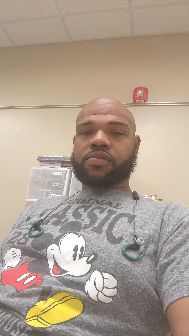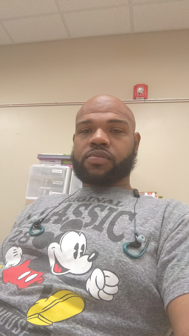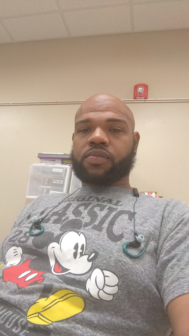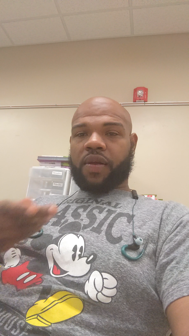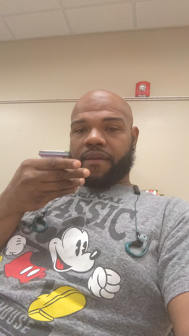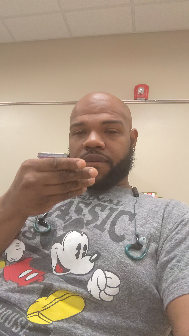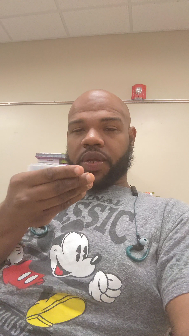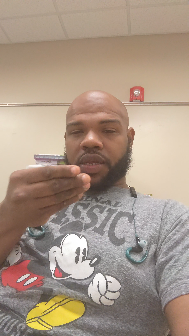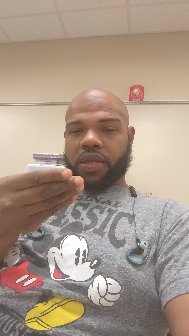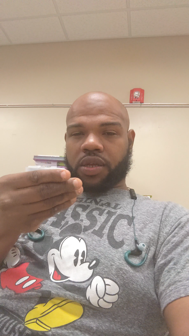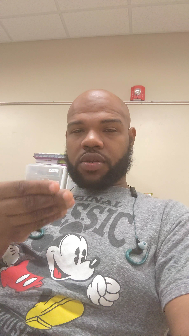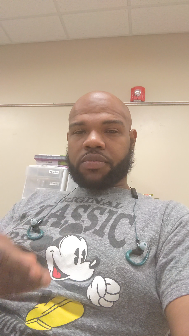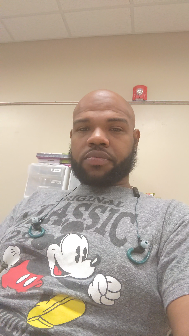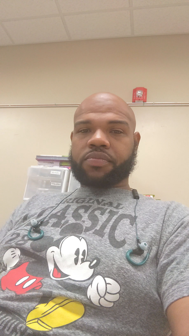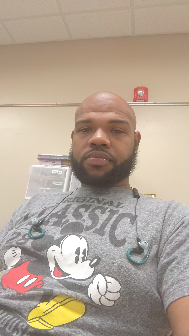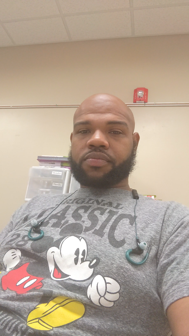feed